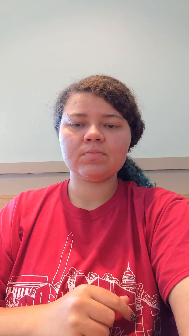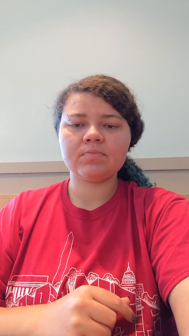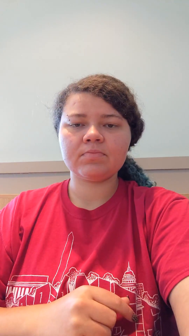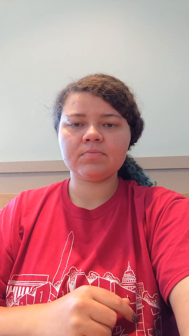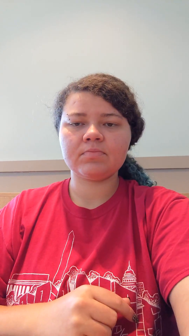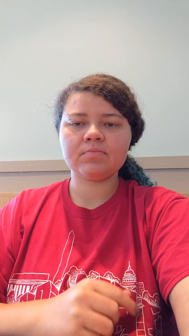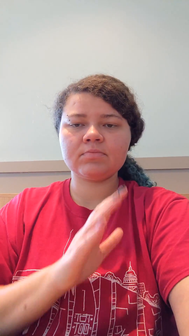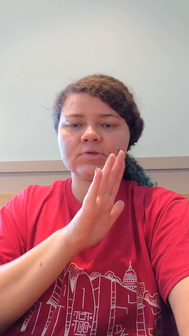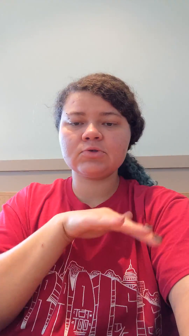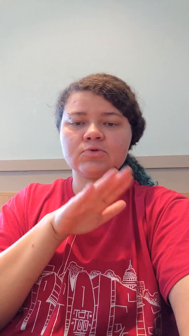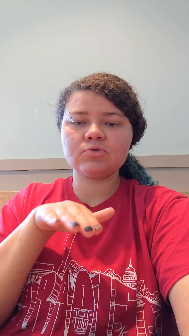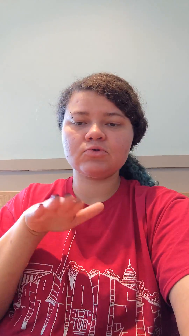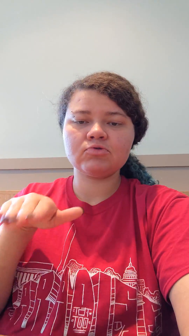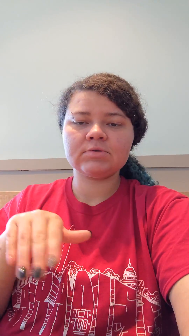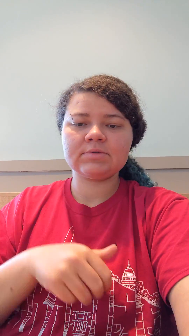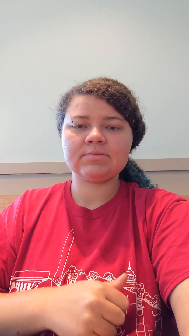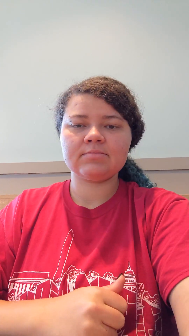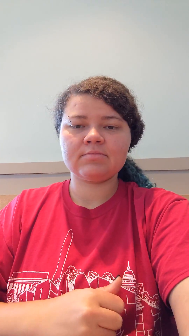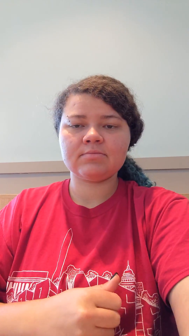children